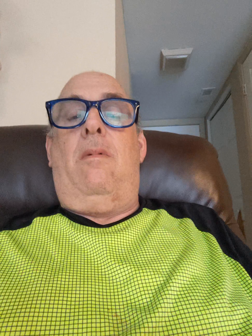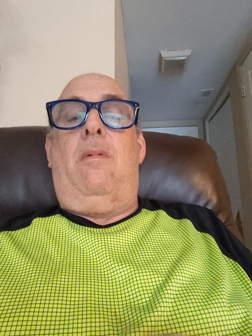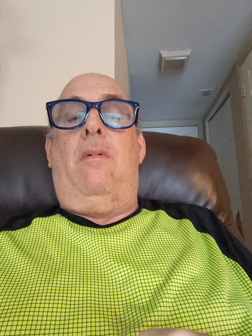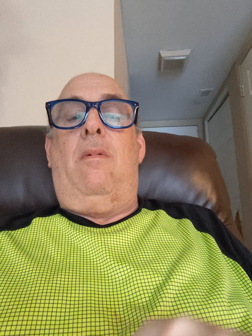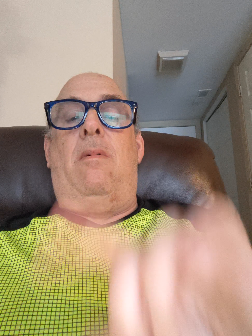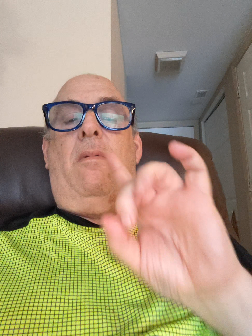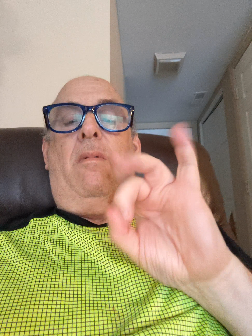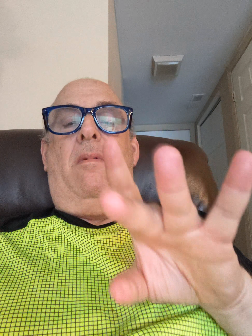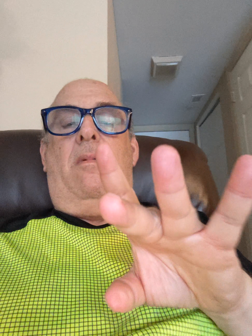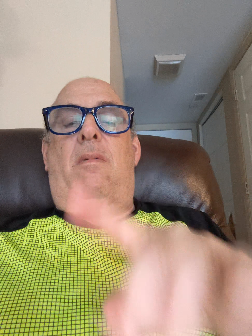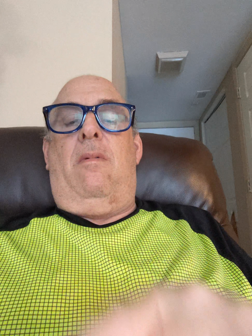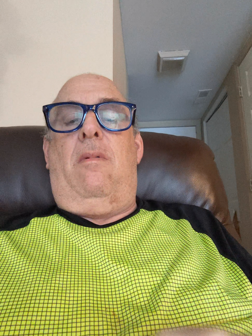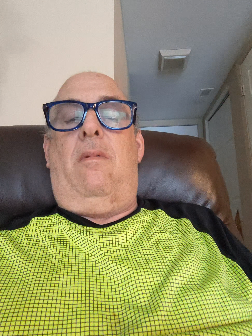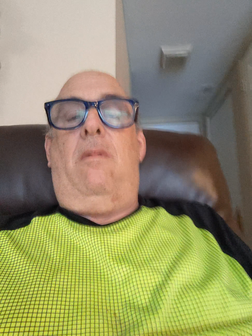hate